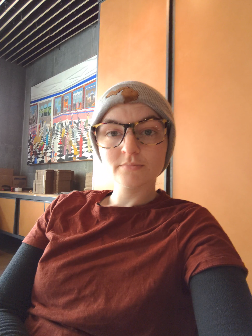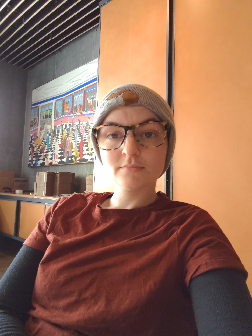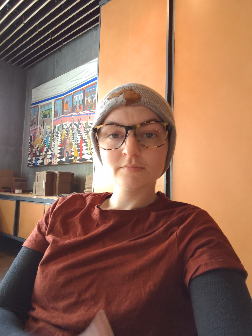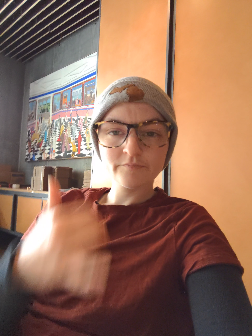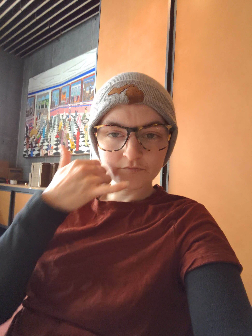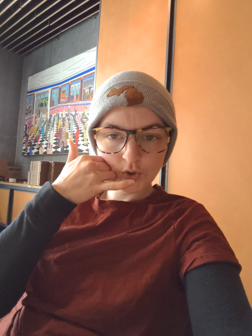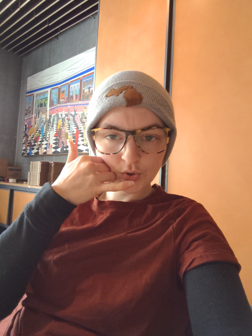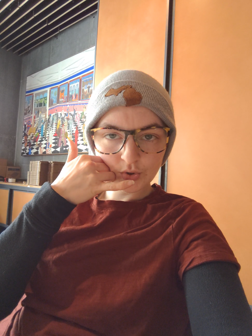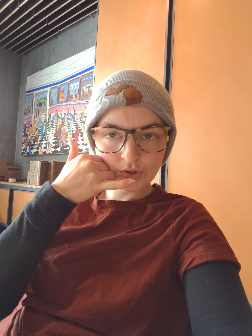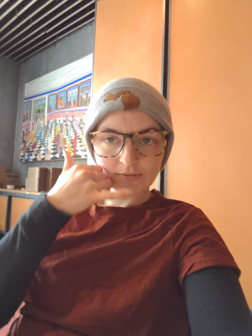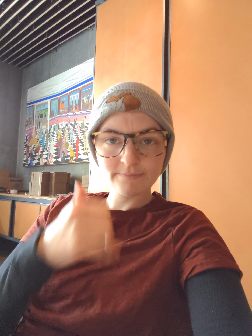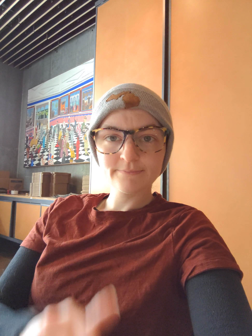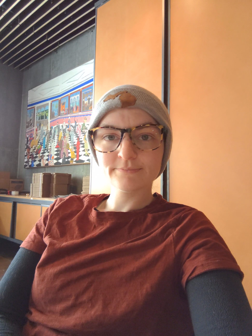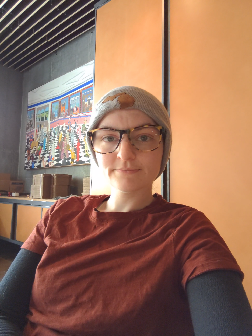call on the phone